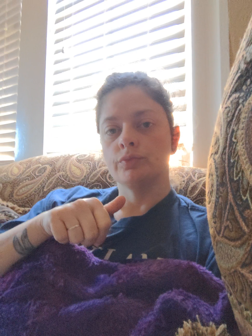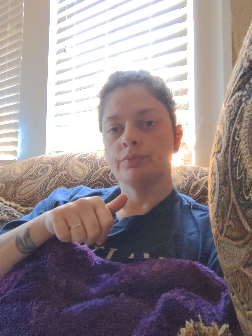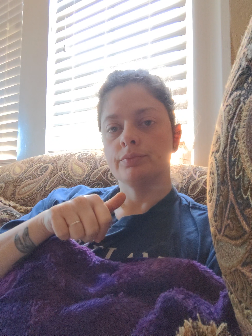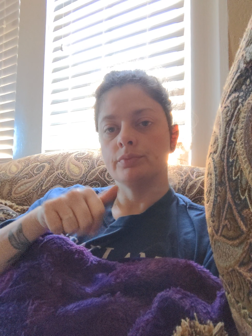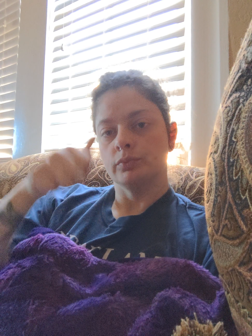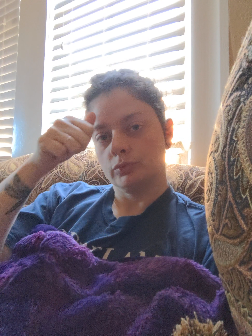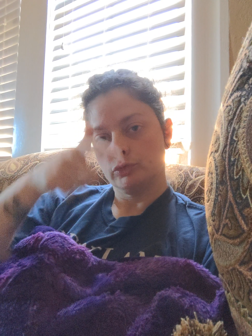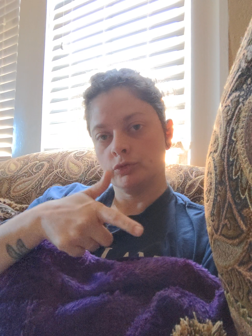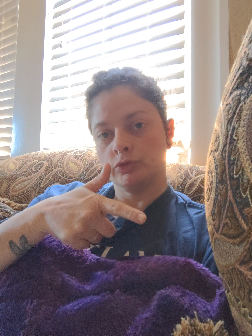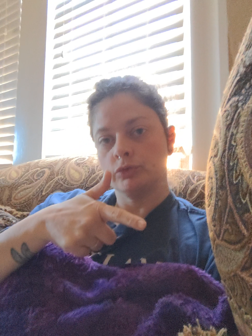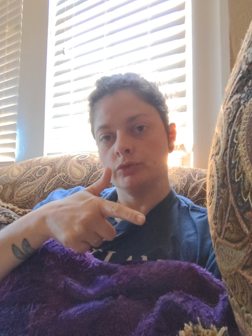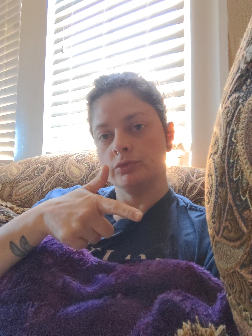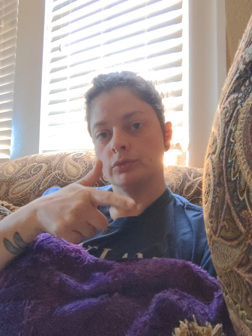brother